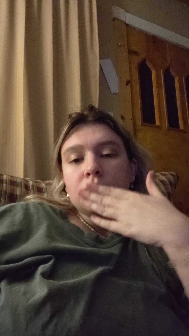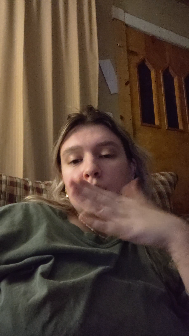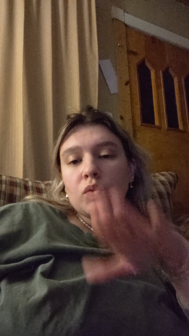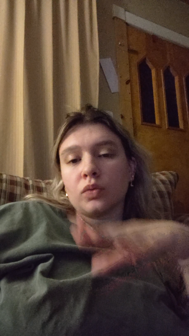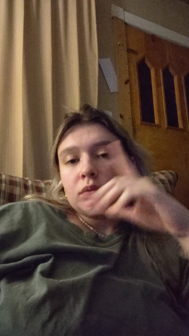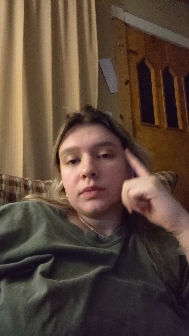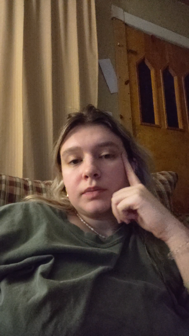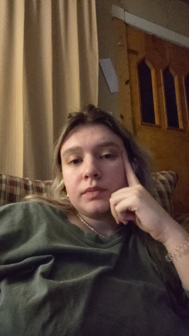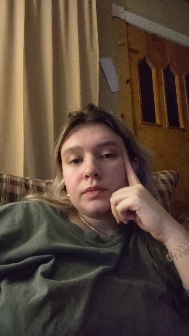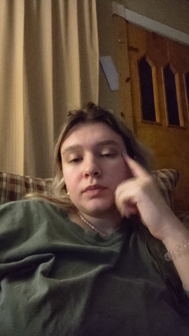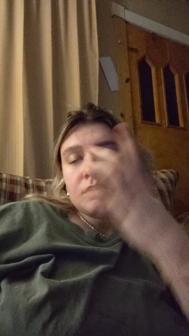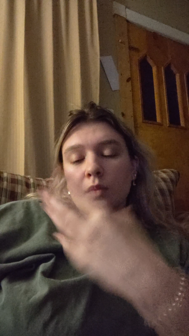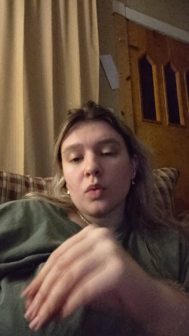poor